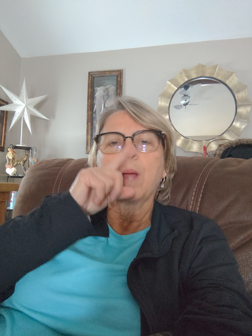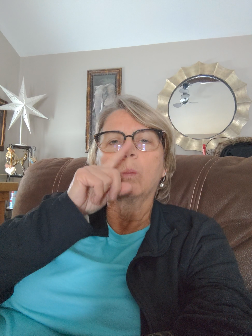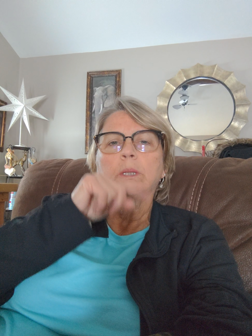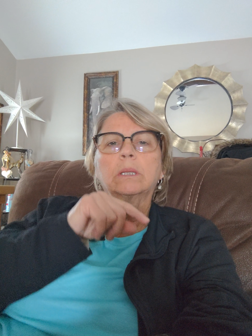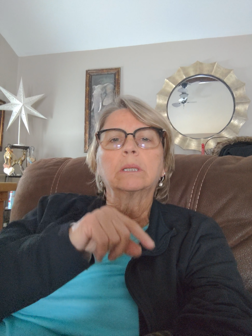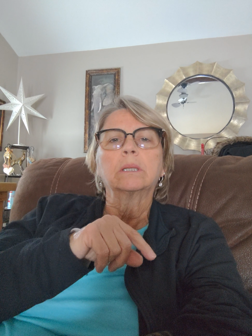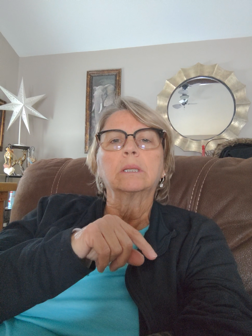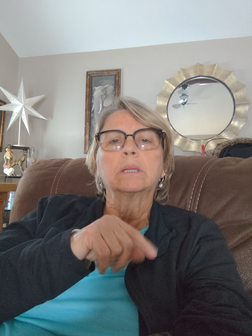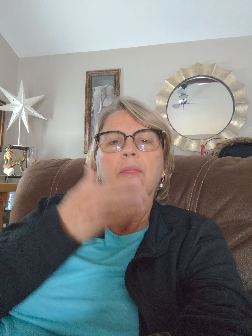mouse